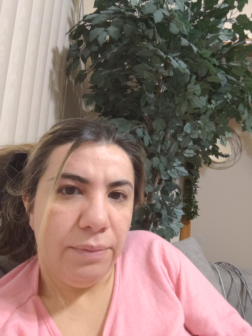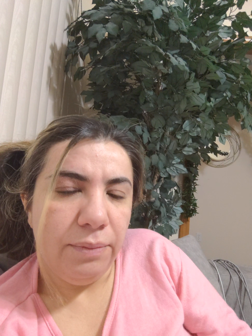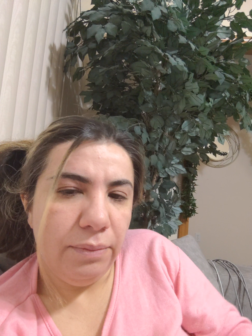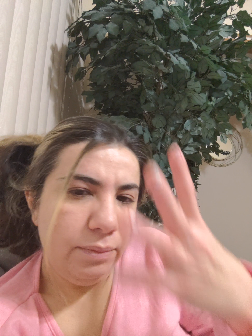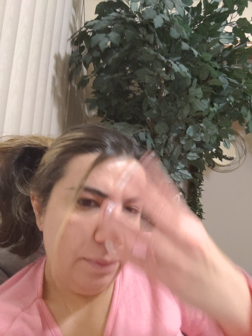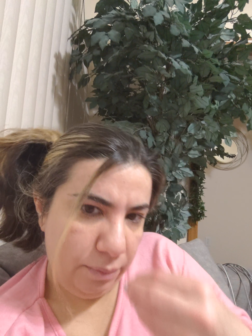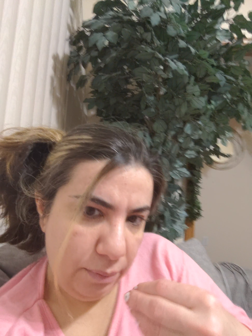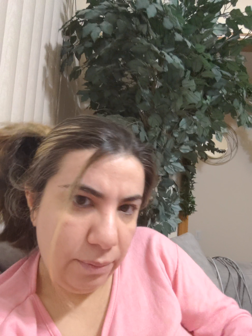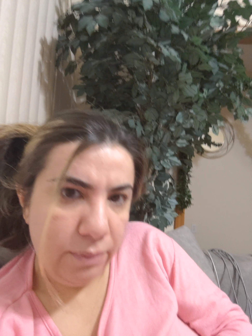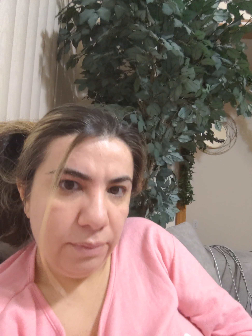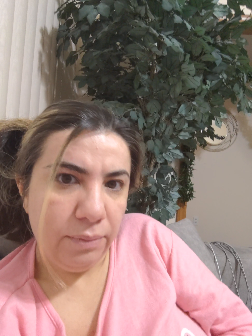nap